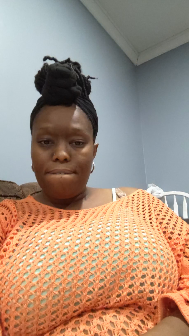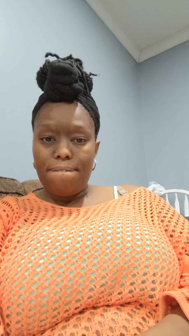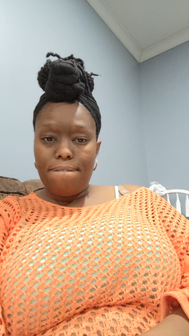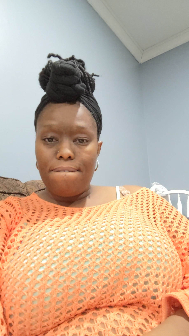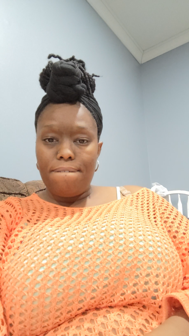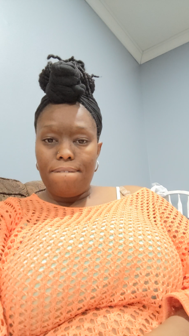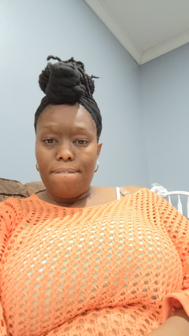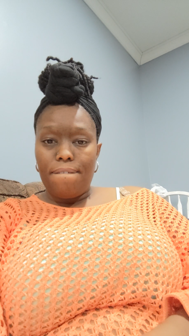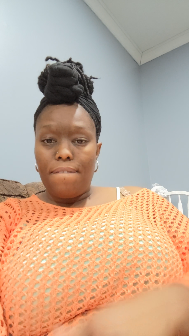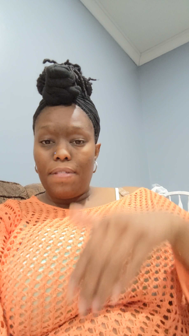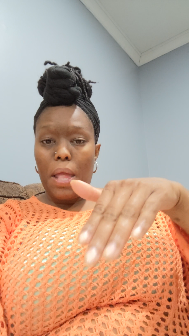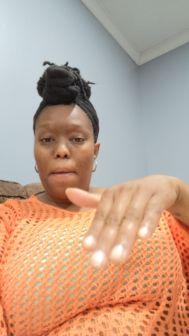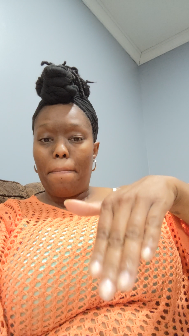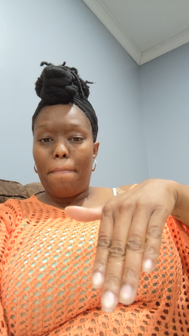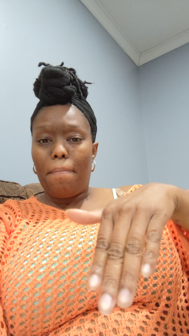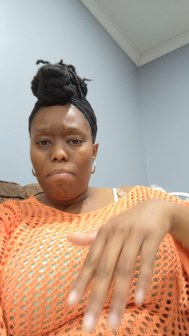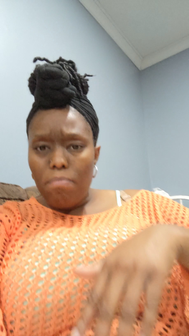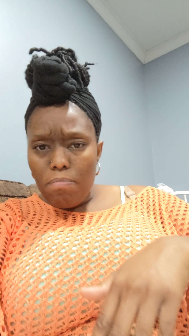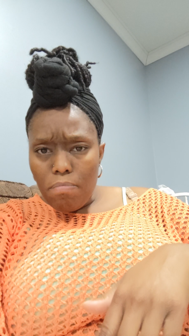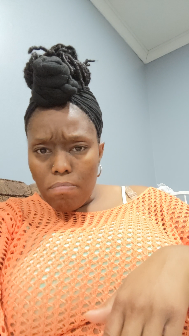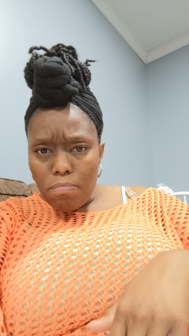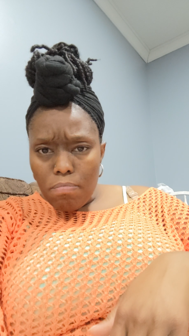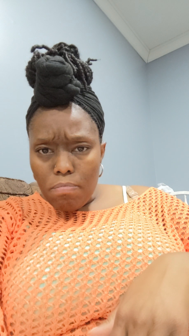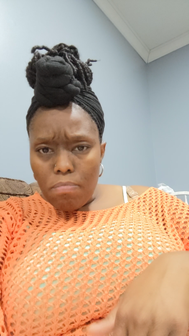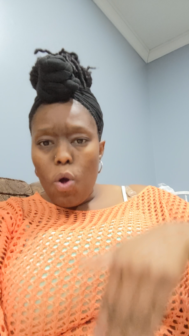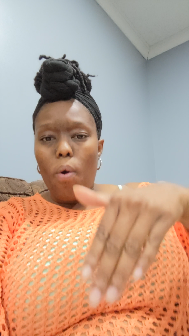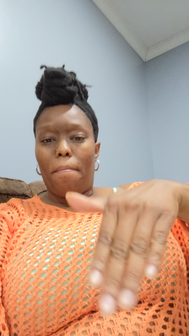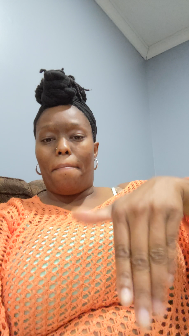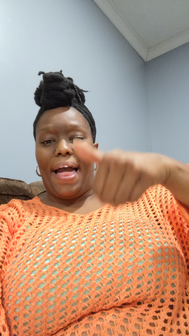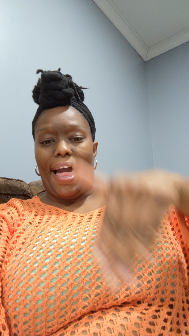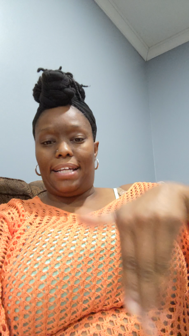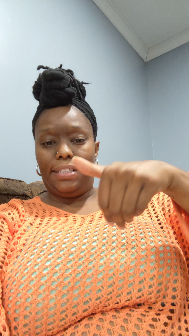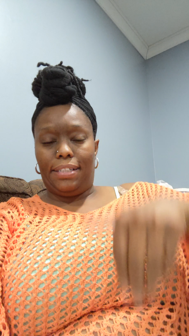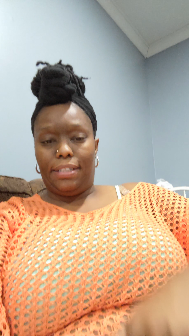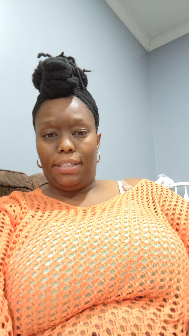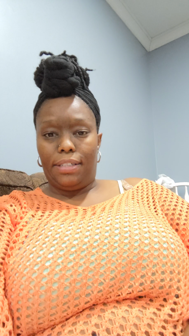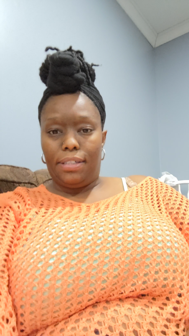pants